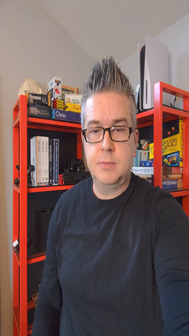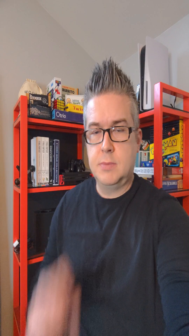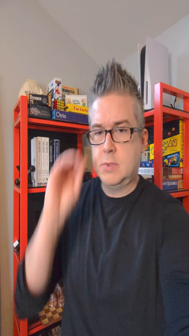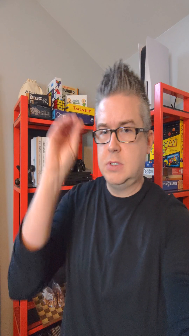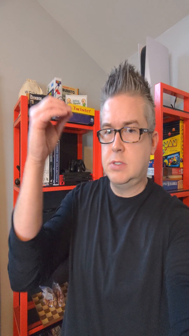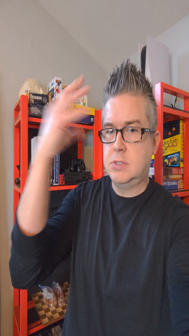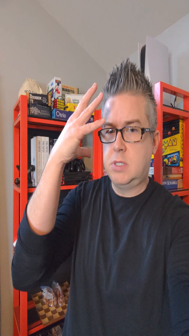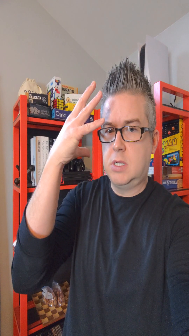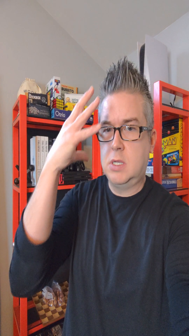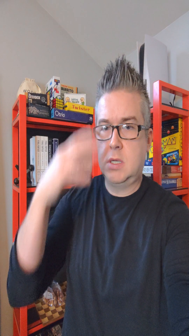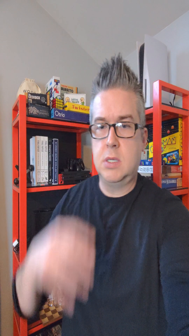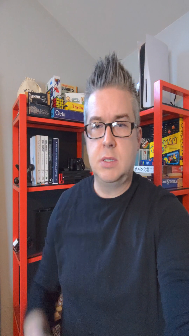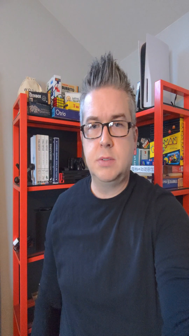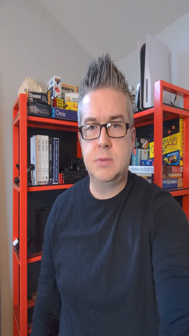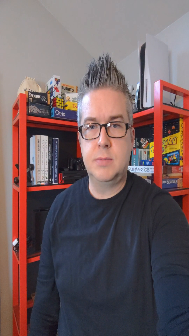sun